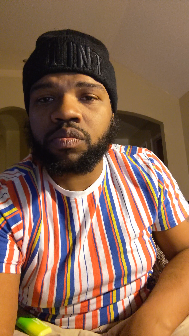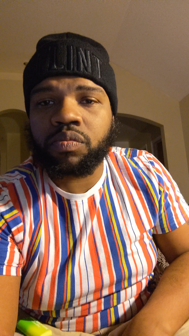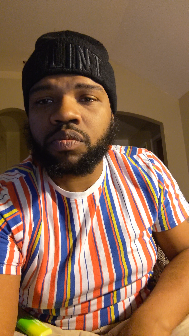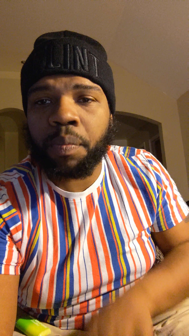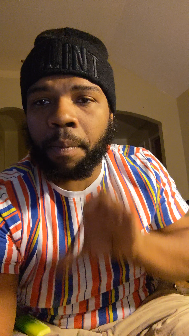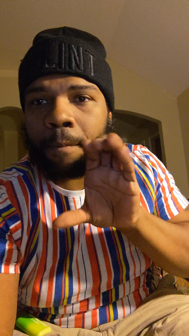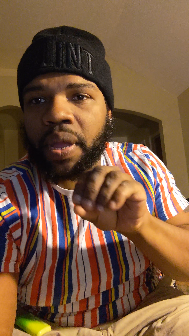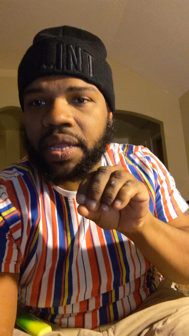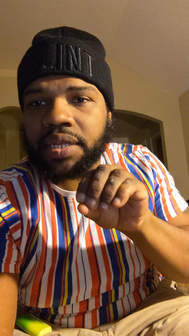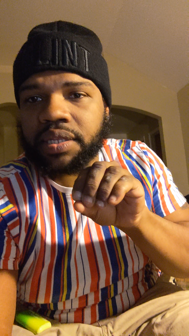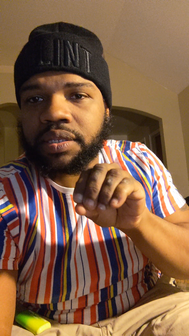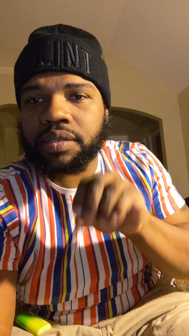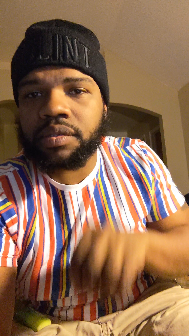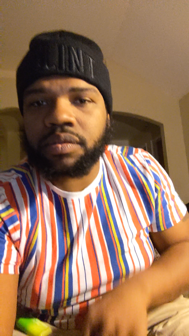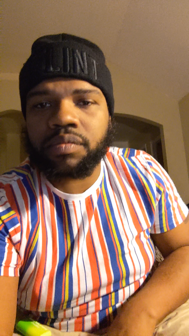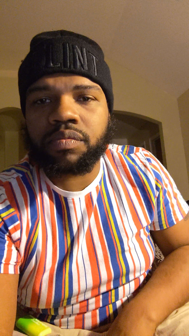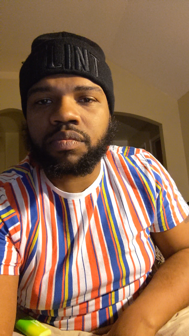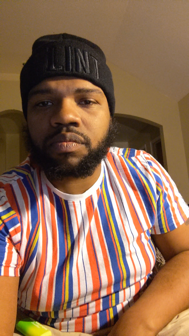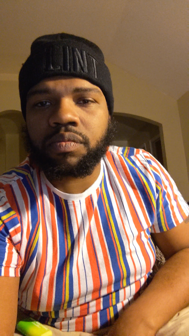bite